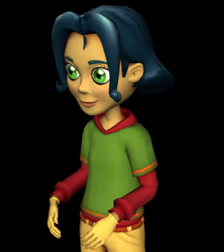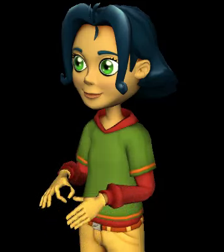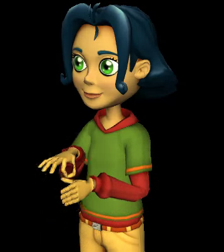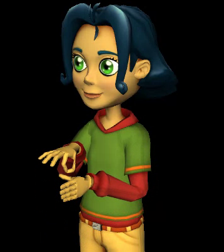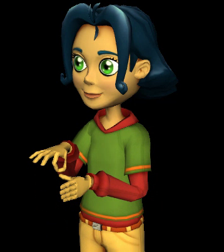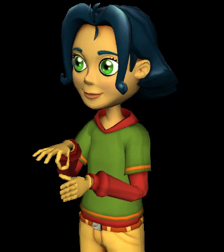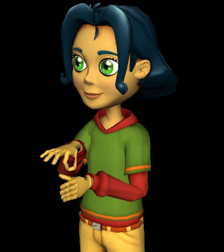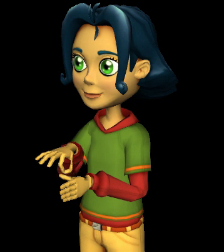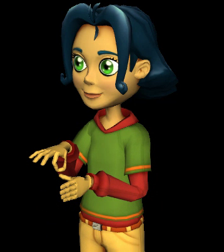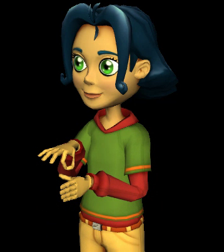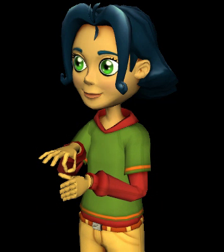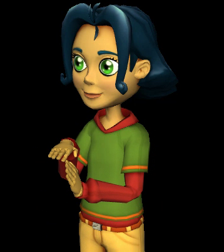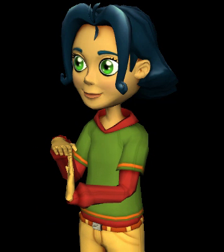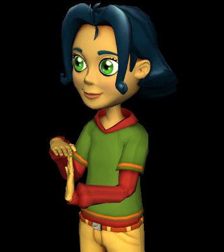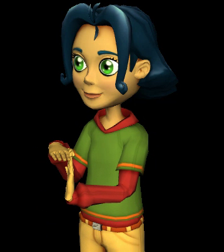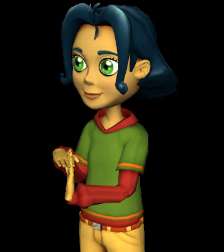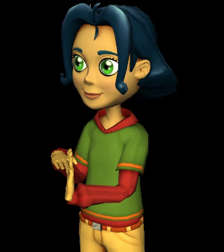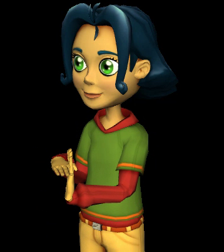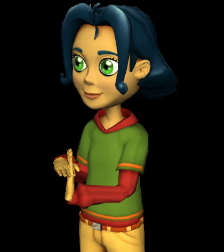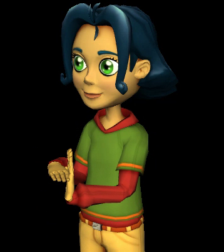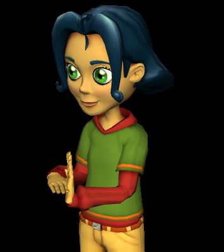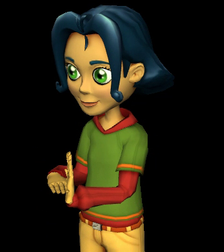وصفة